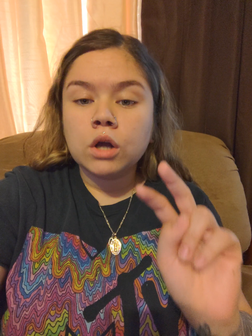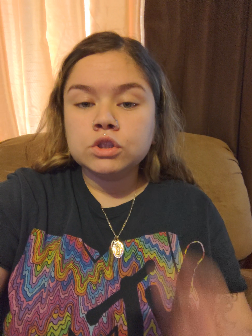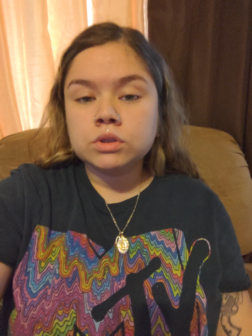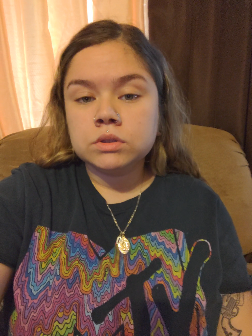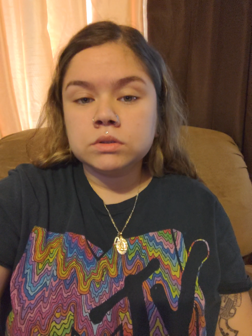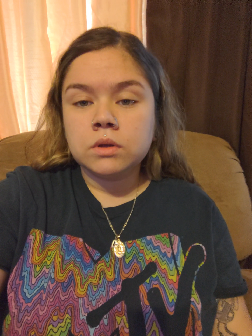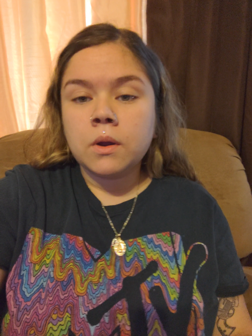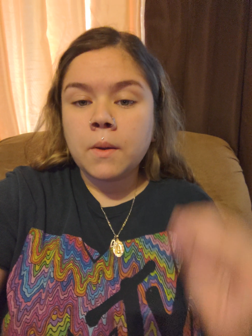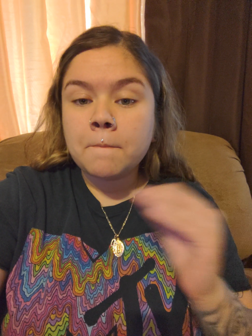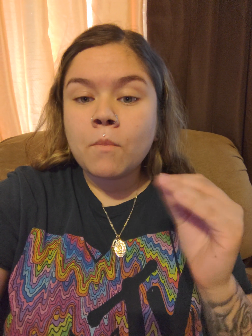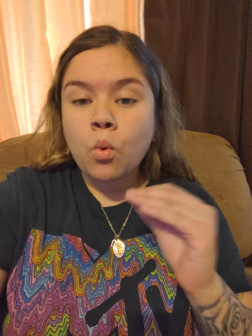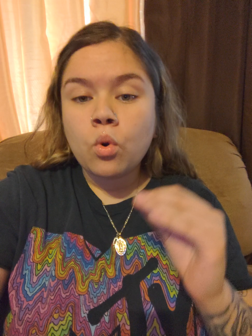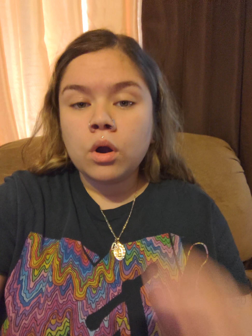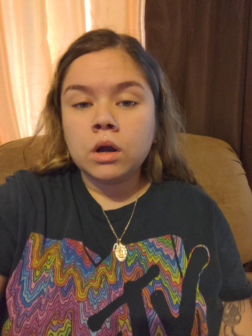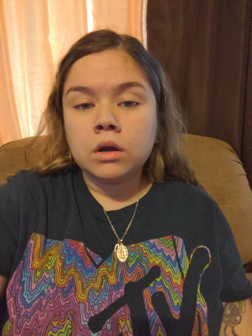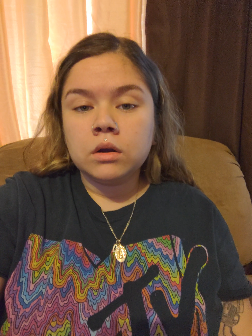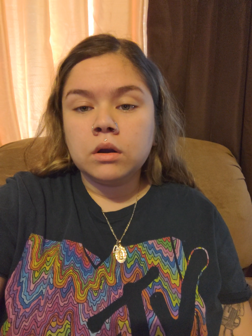more